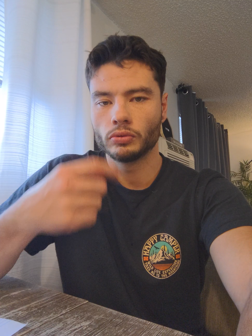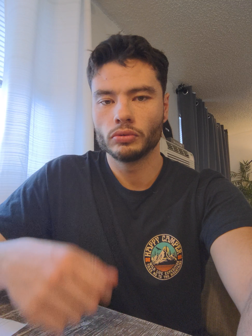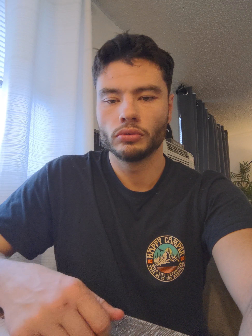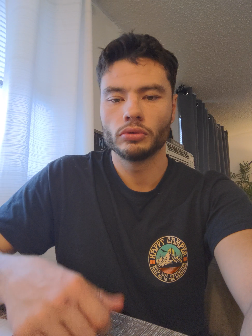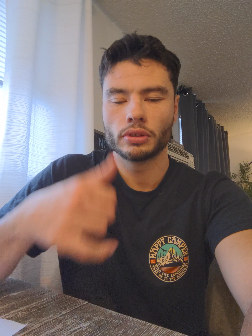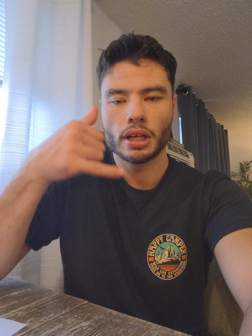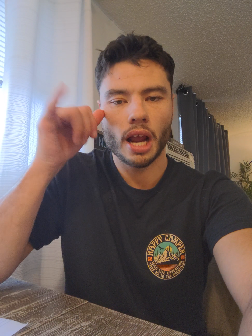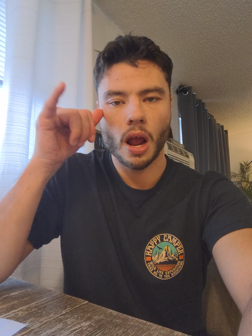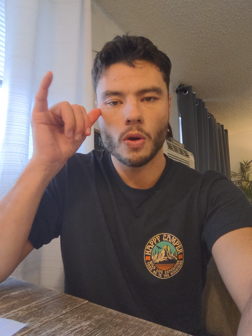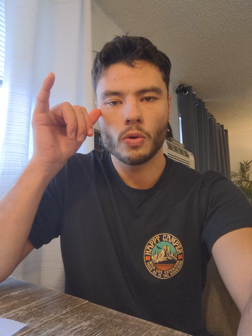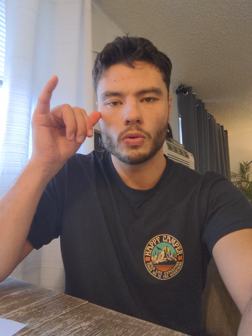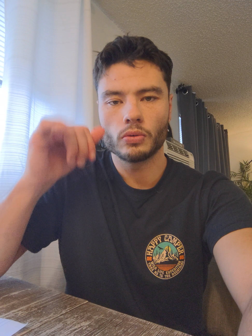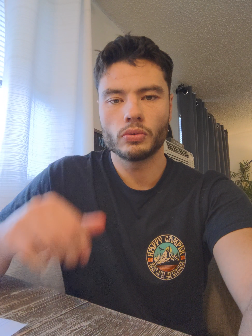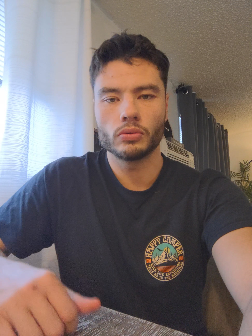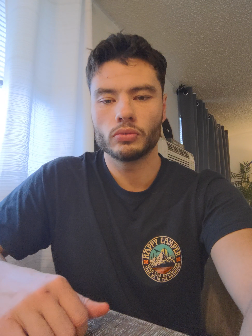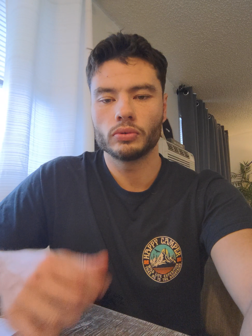cow